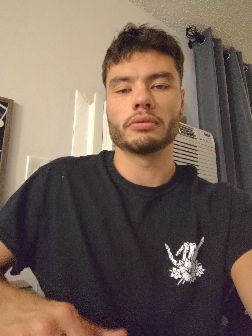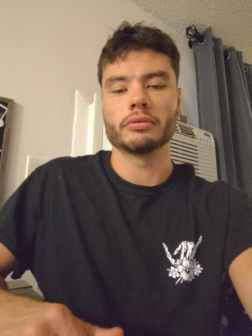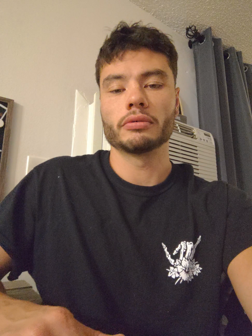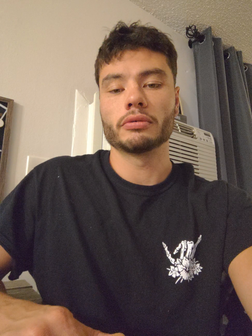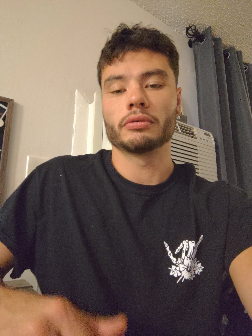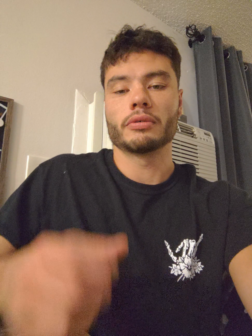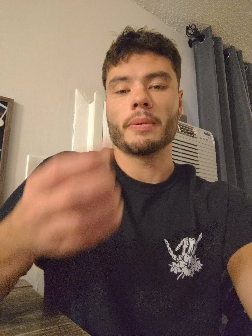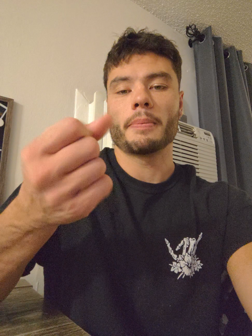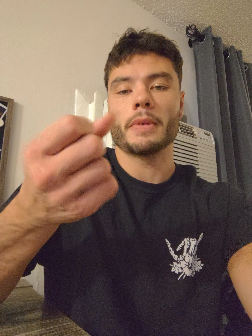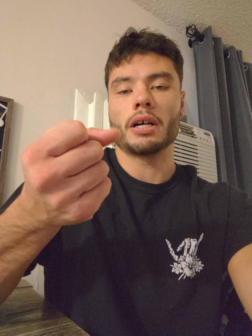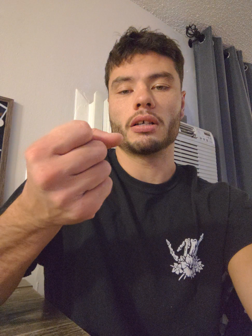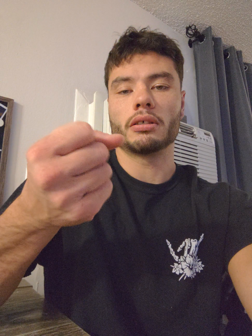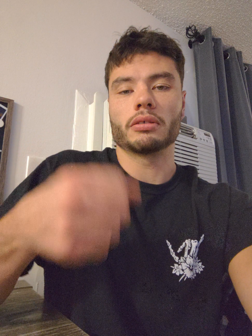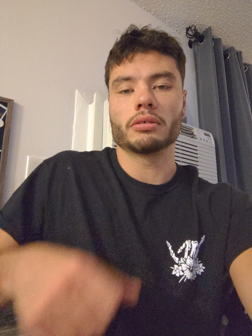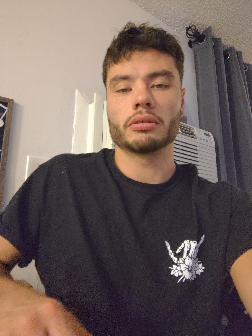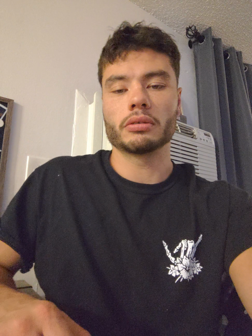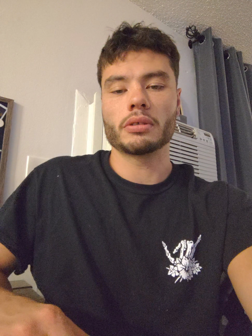milk